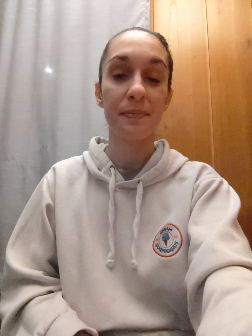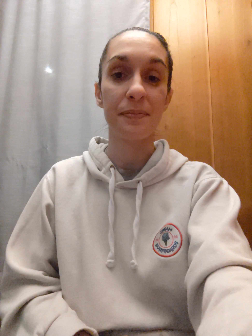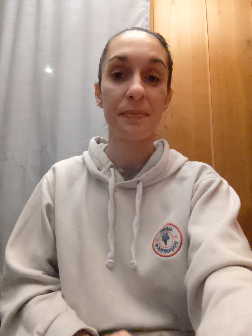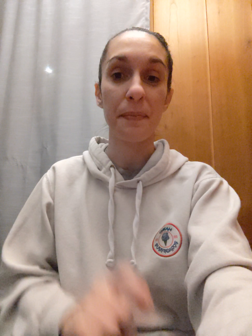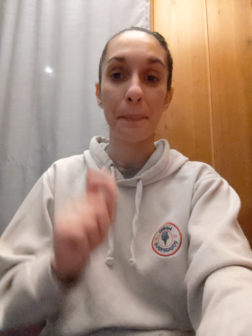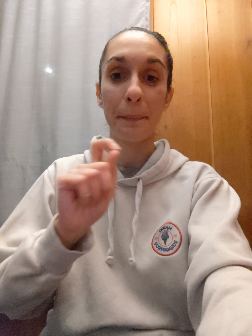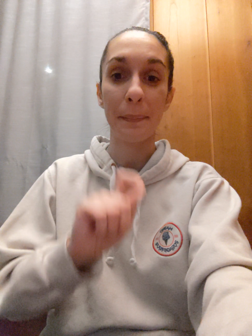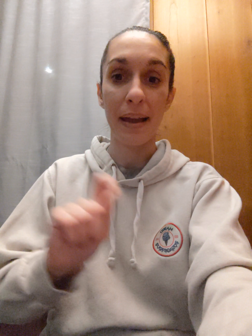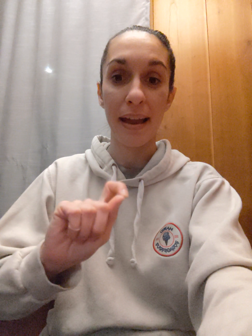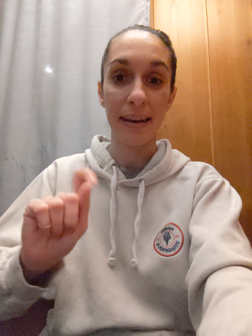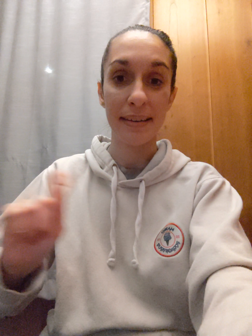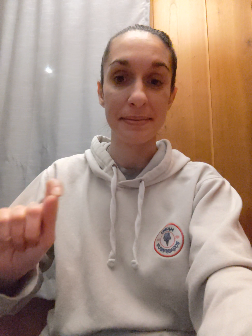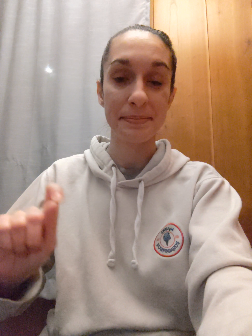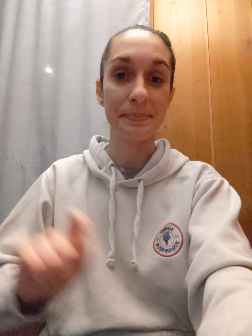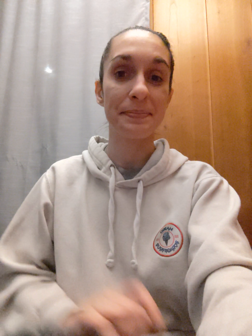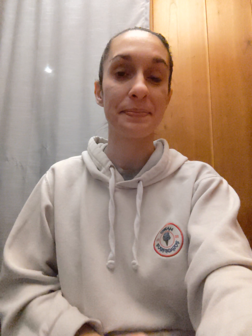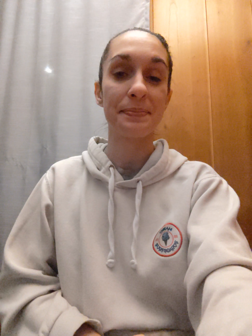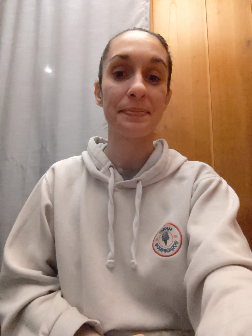pen